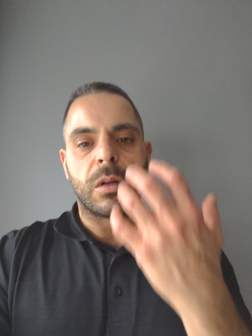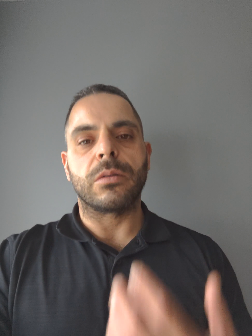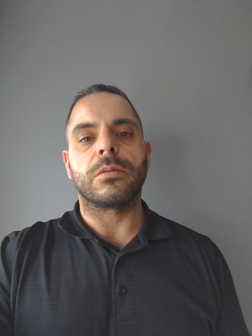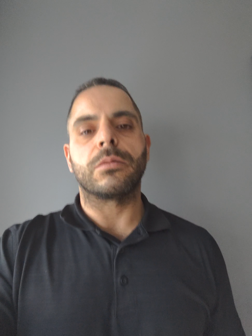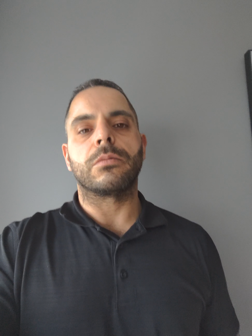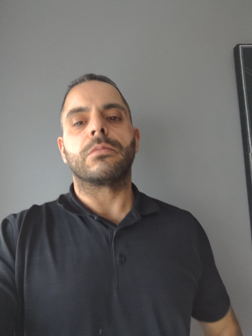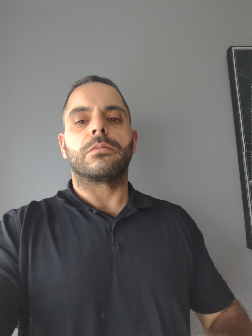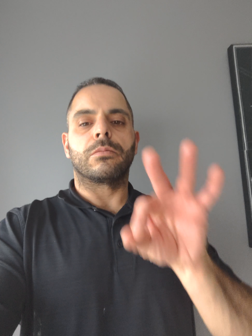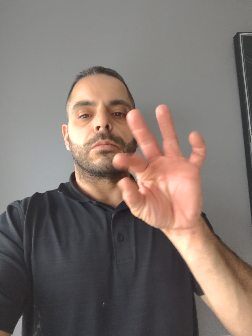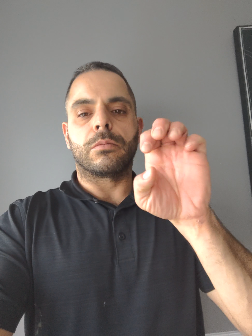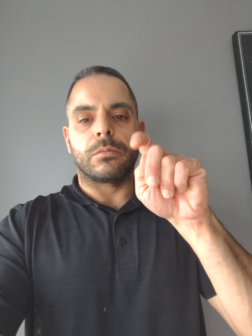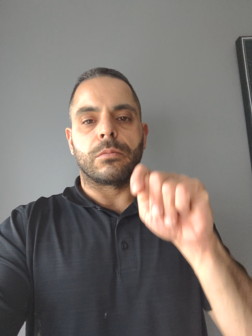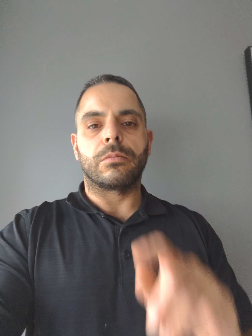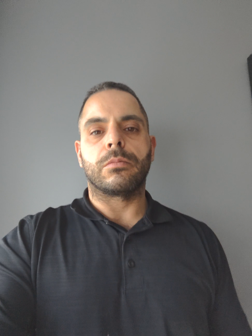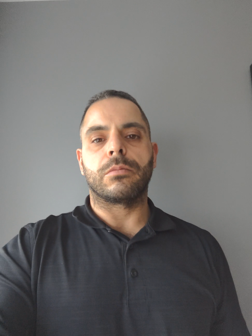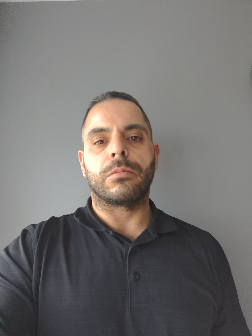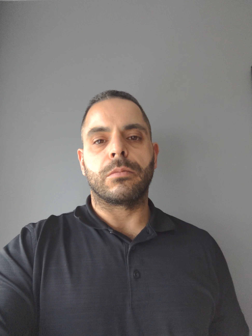feet